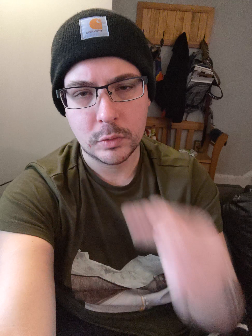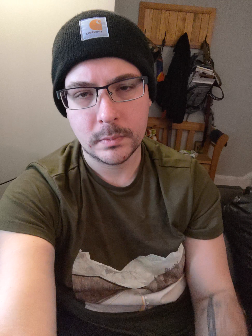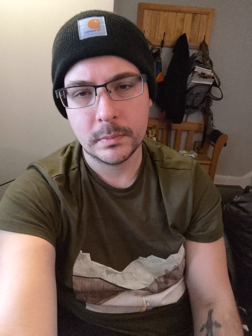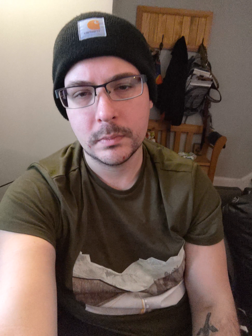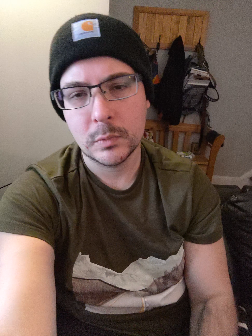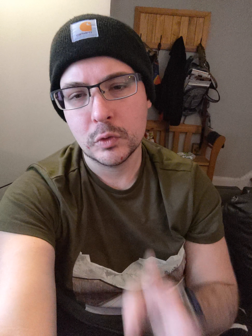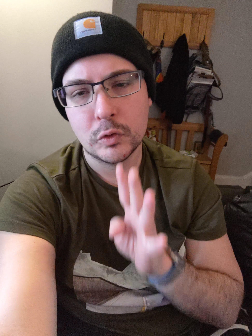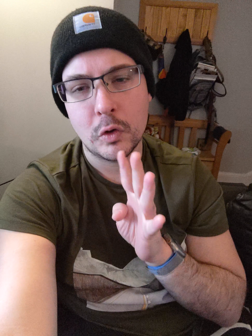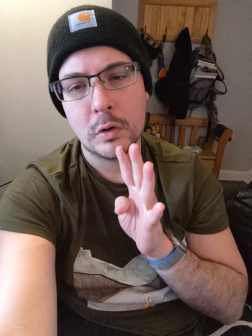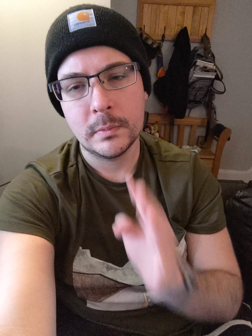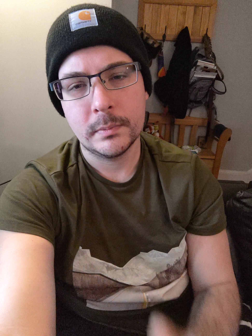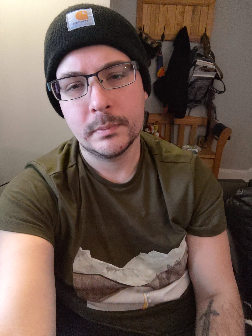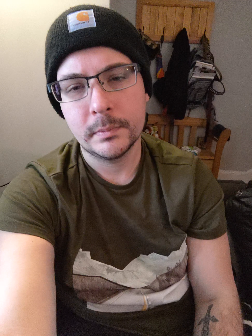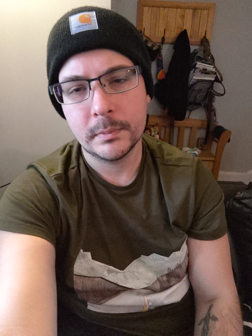talk